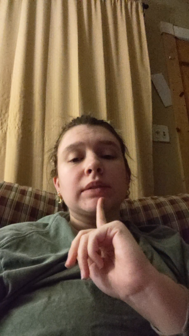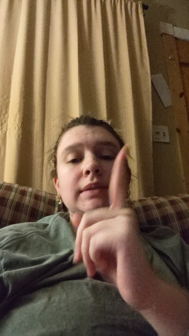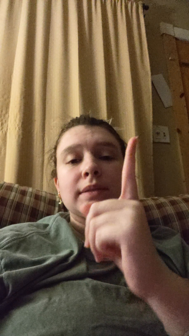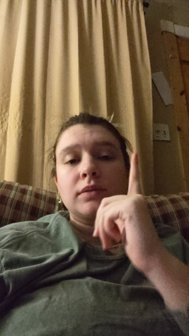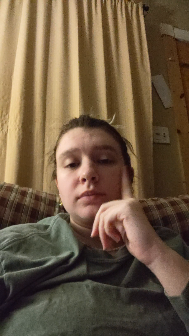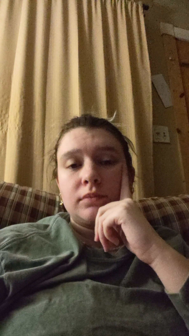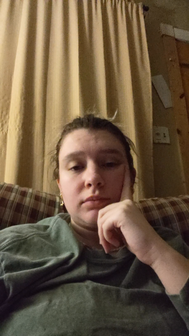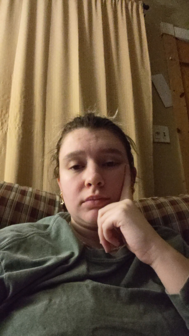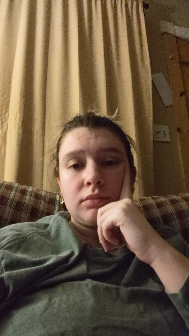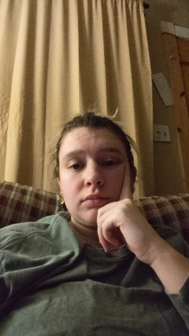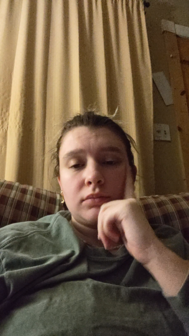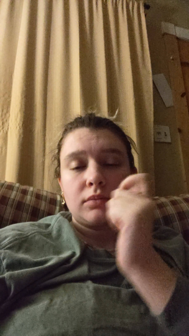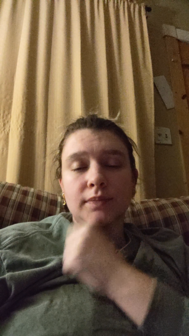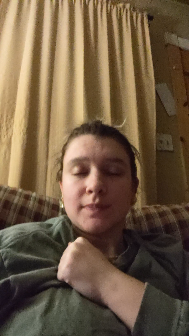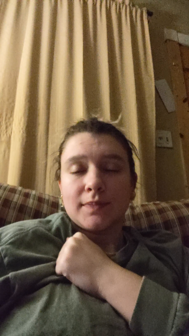hug